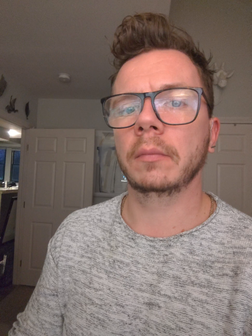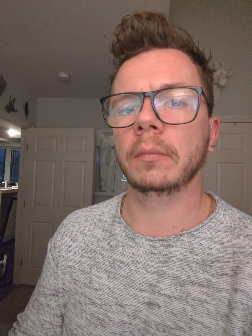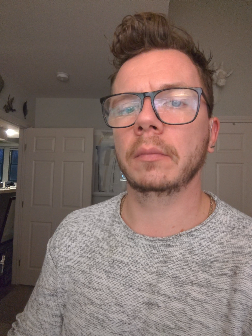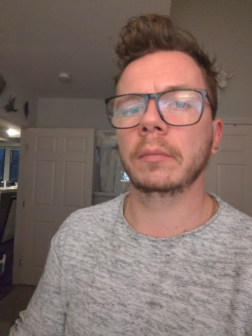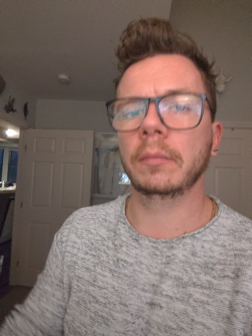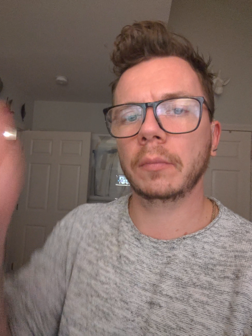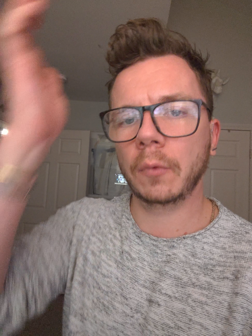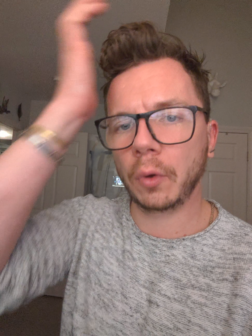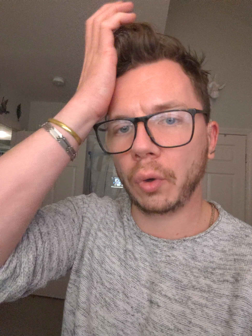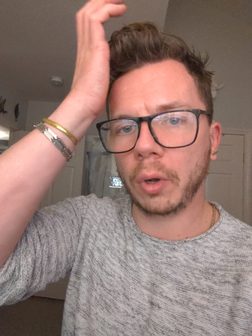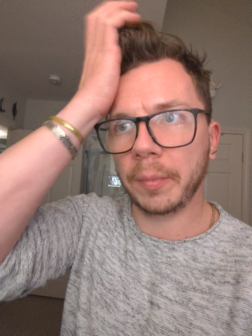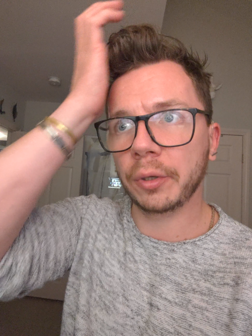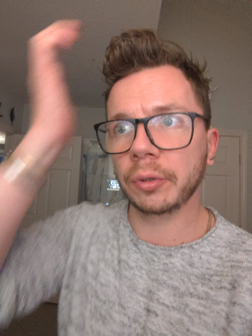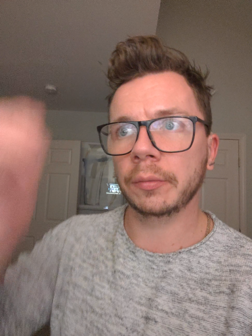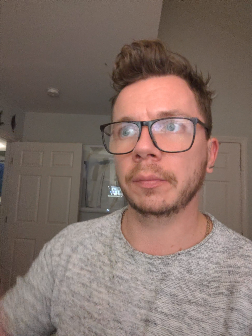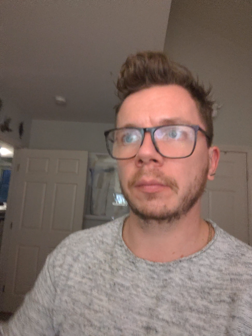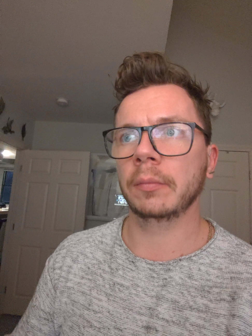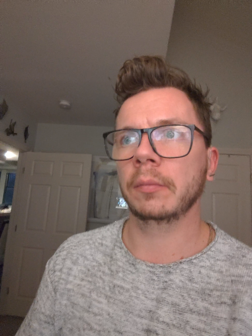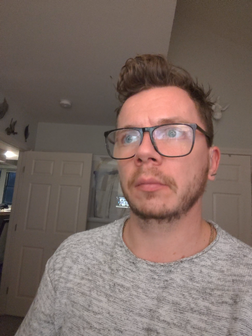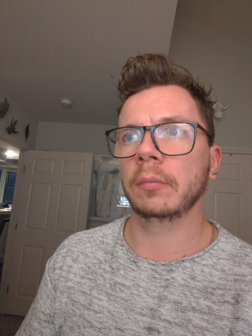garbage